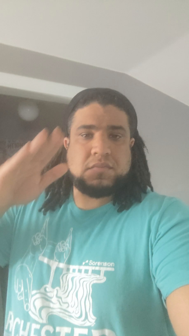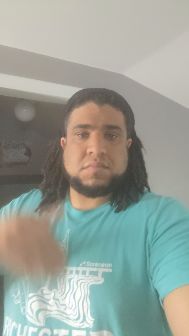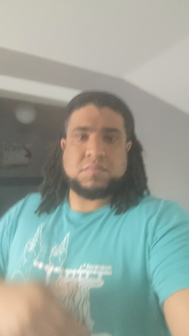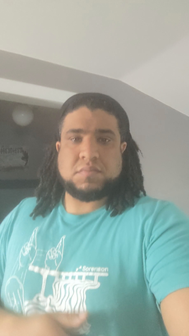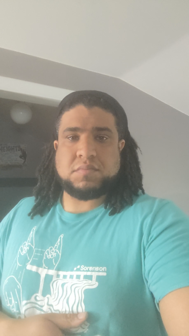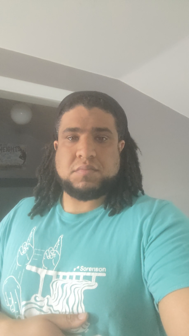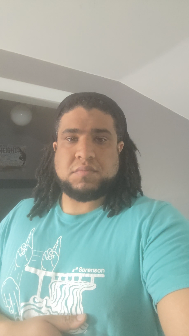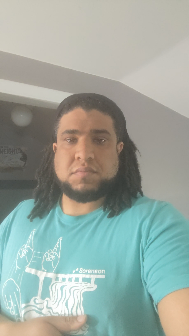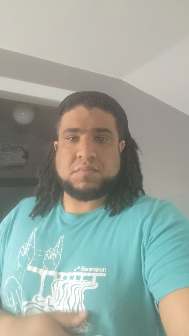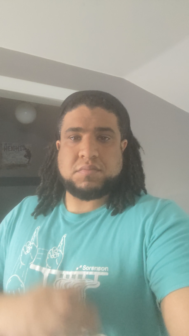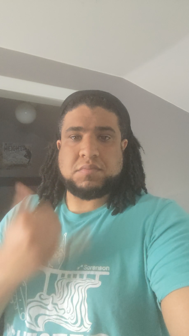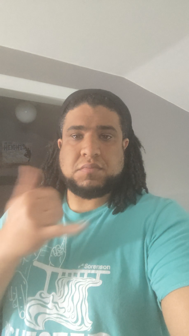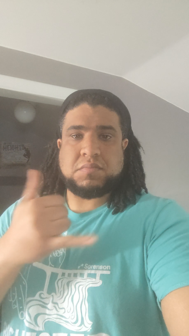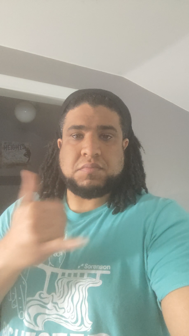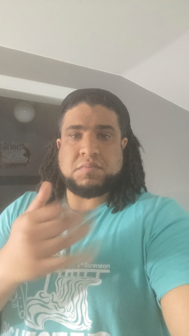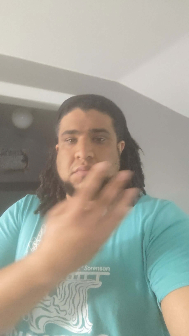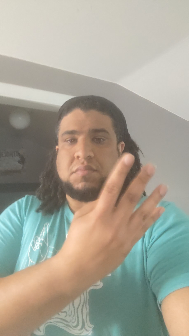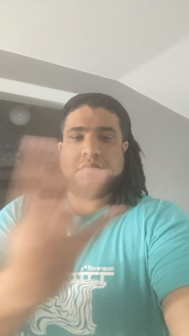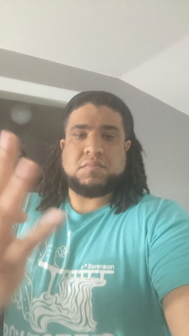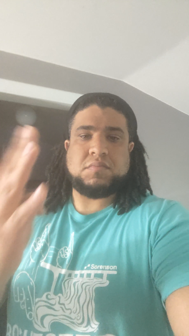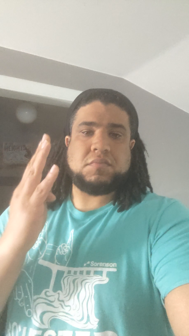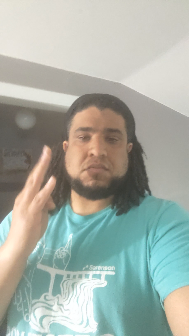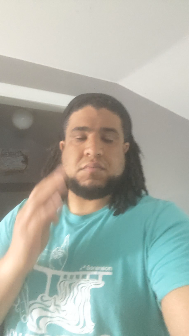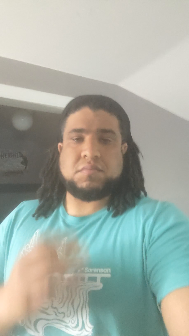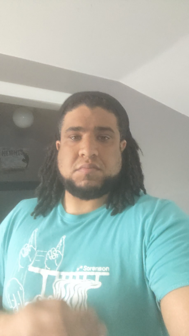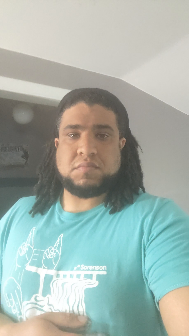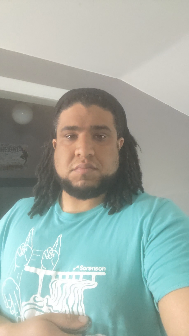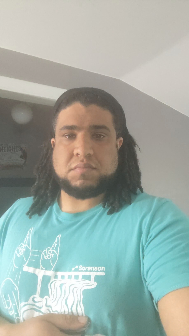playpen